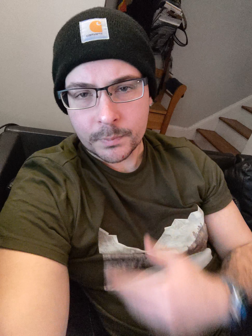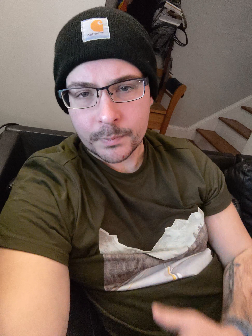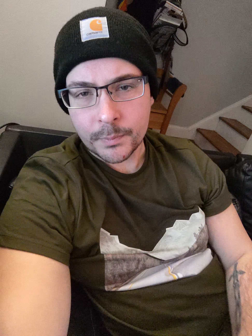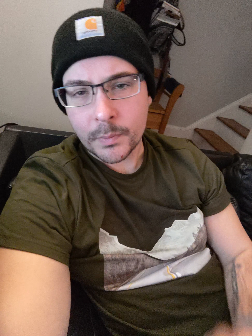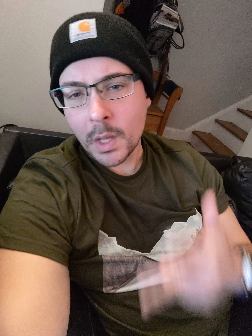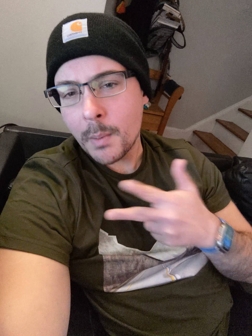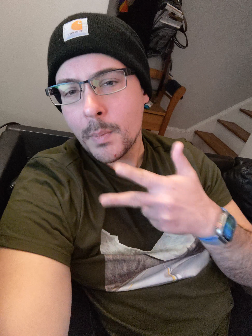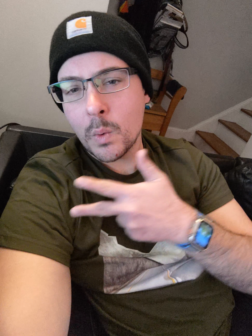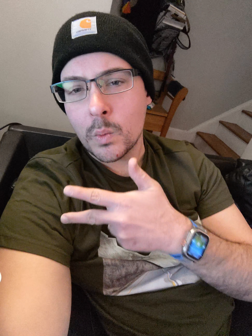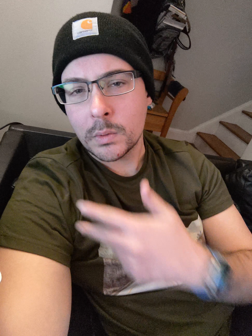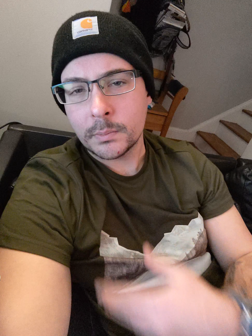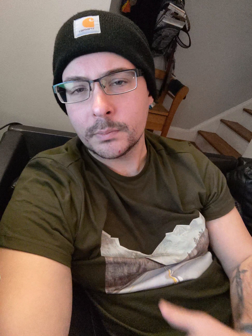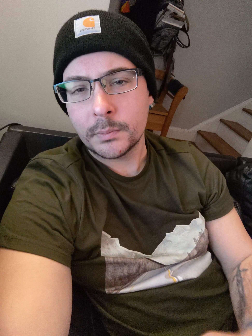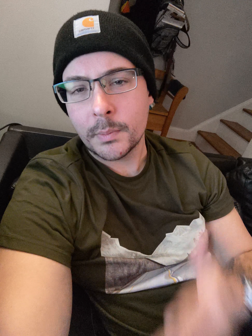boat